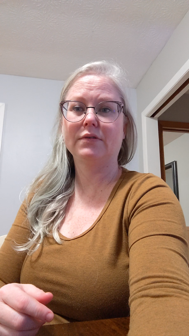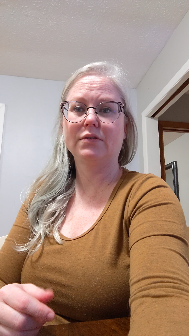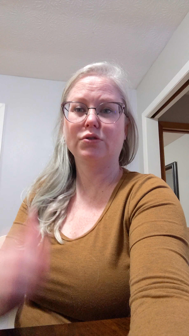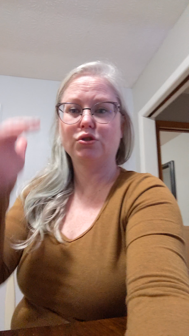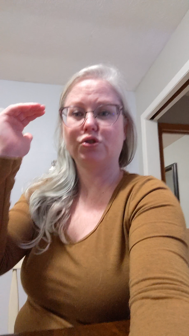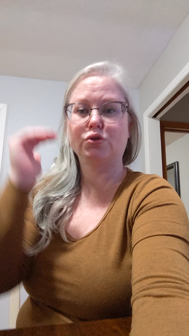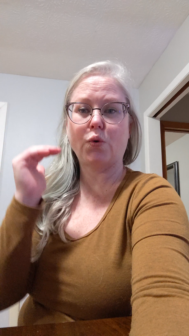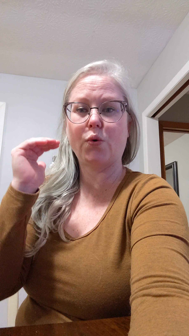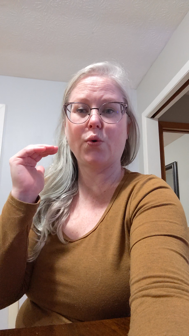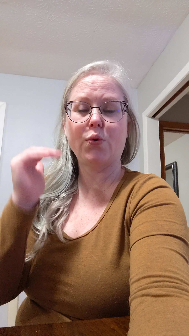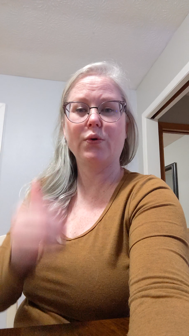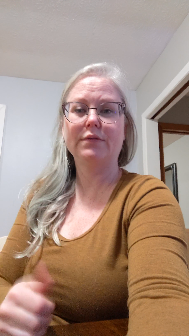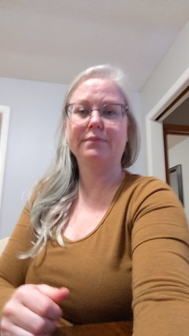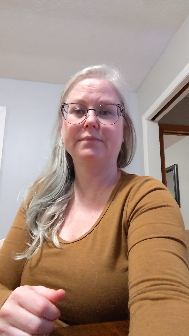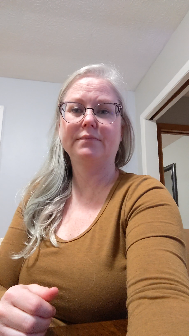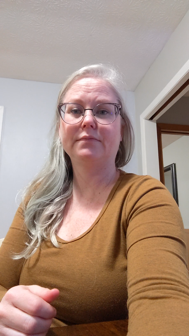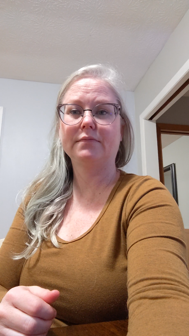short